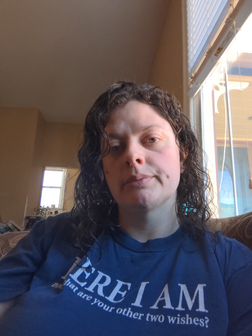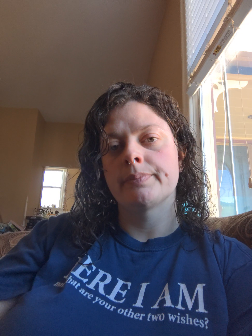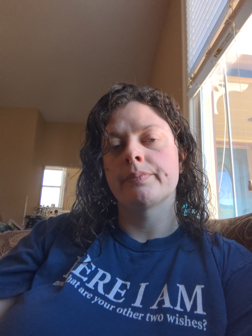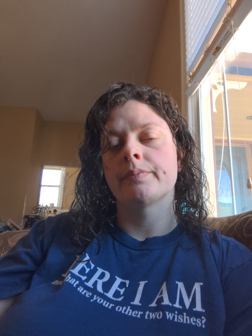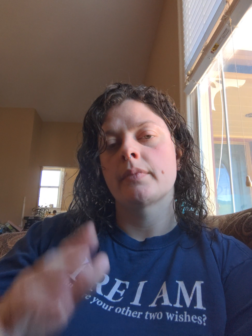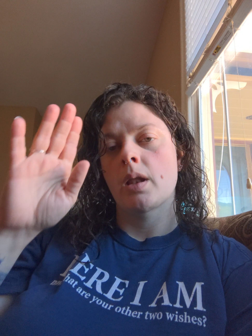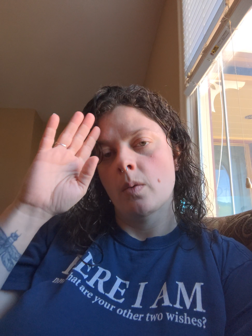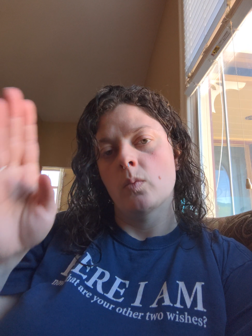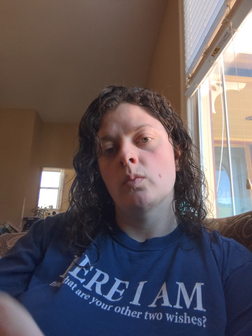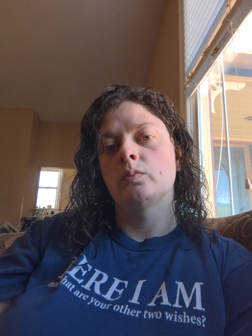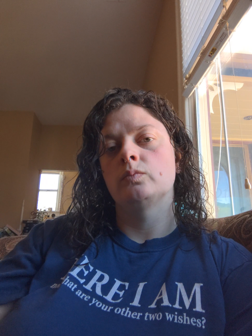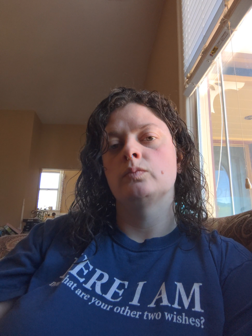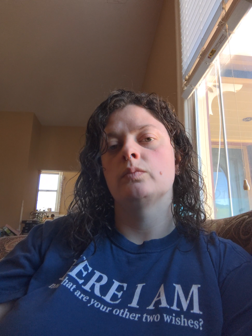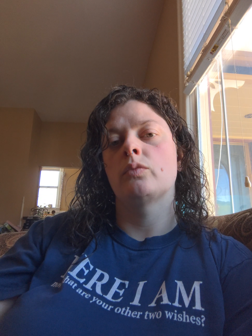hello